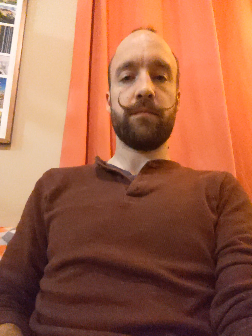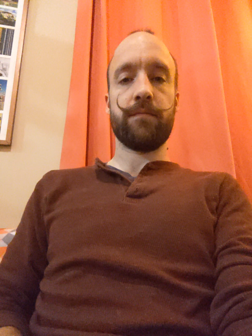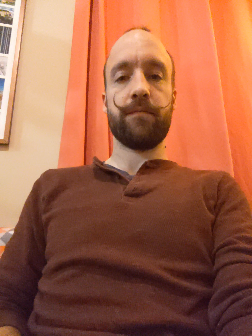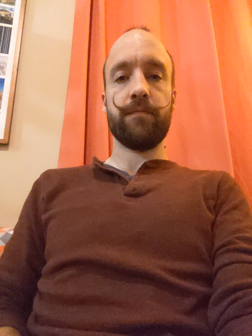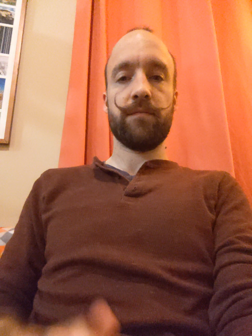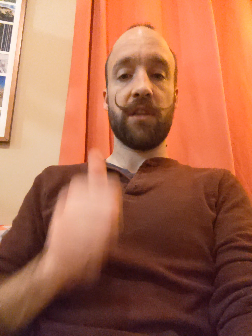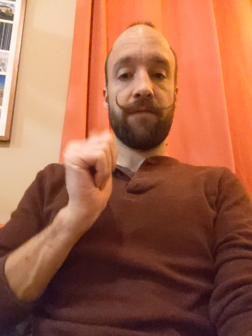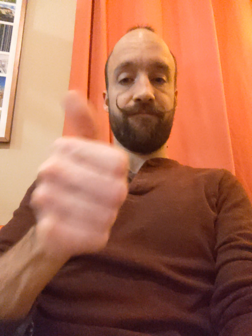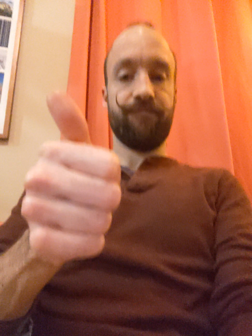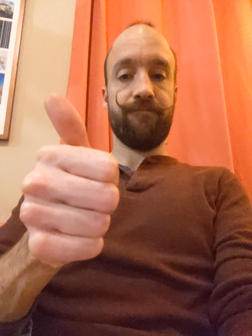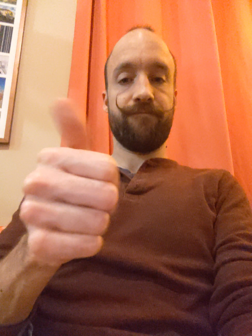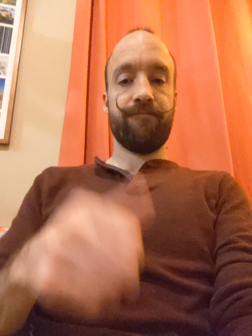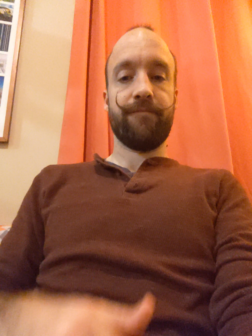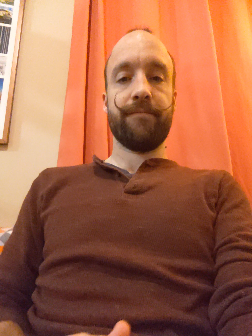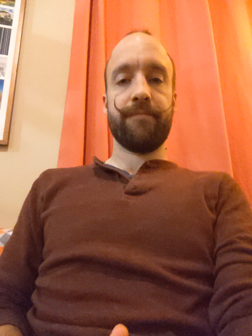yourself